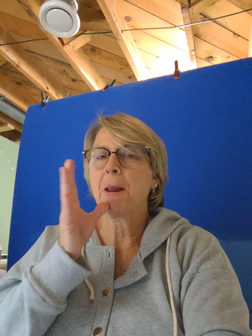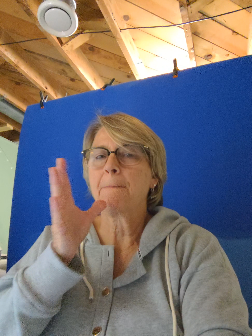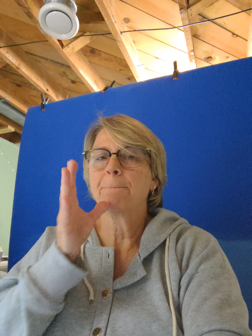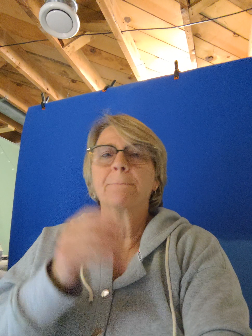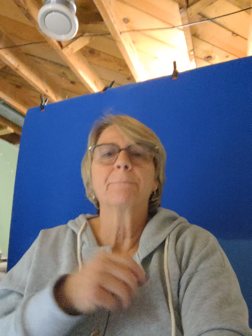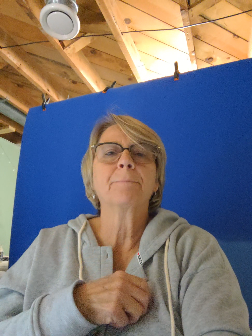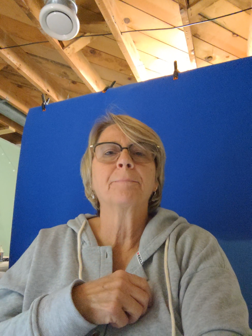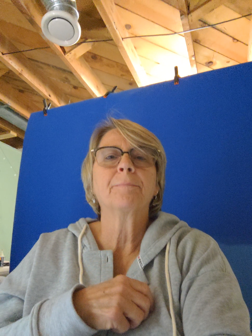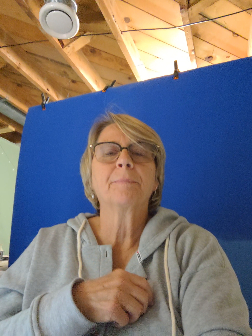mom